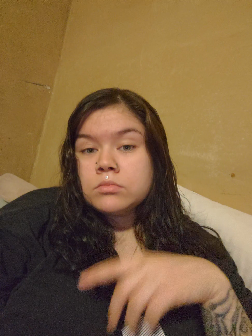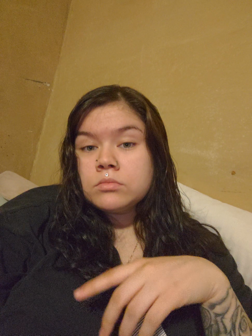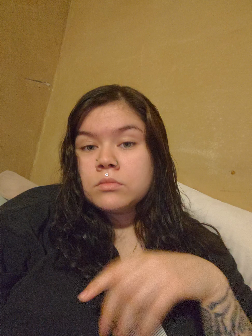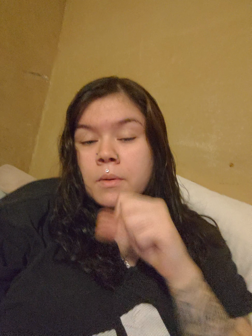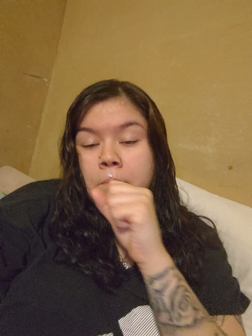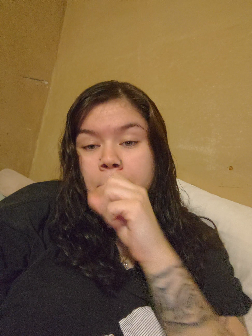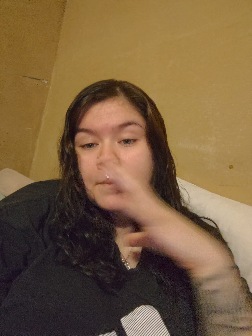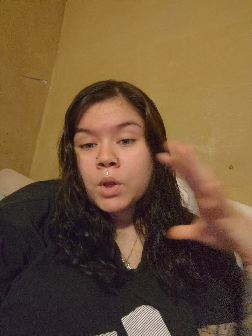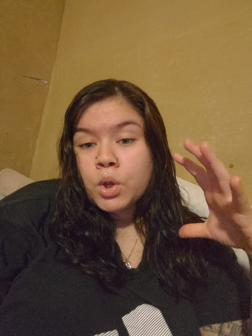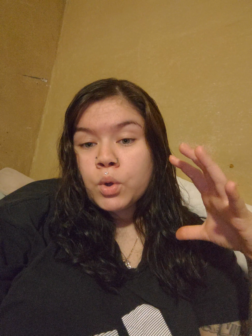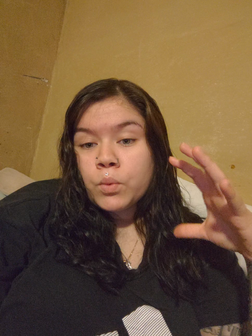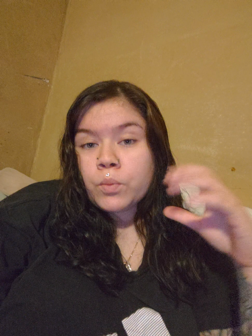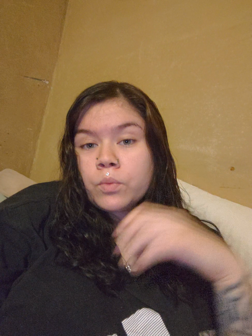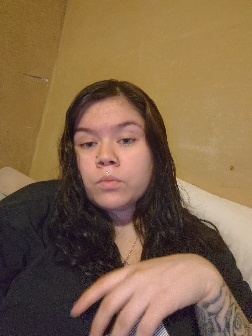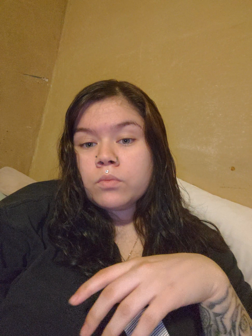balloon